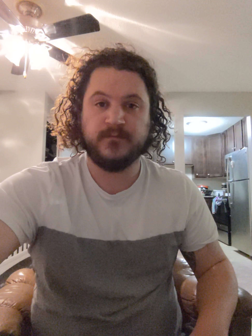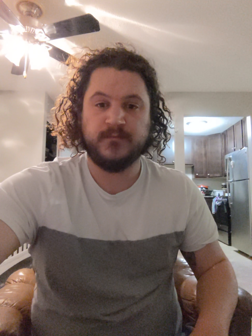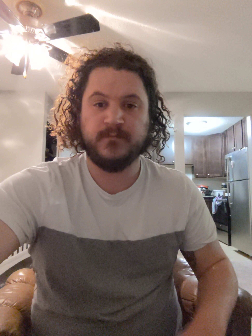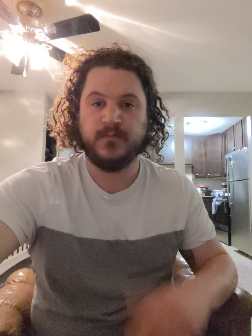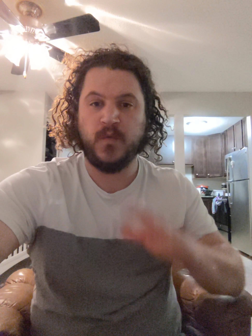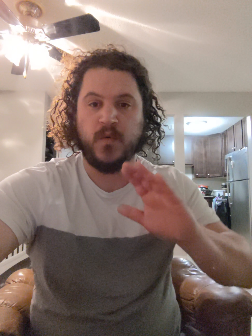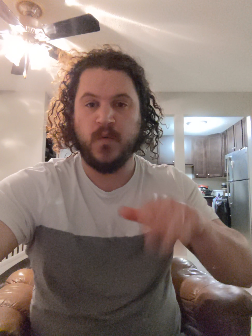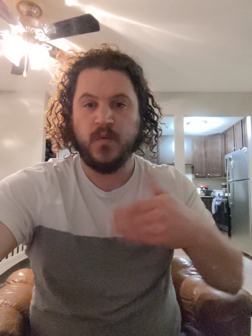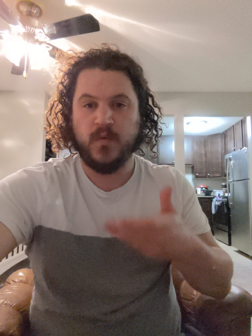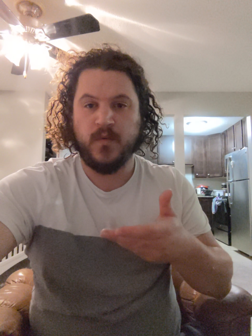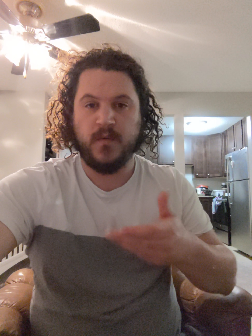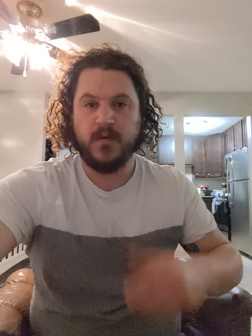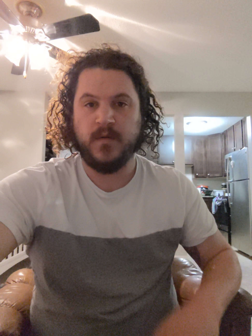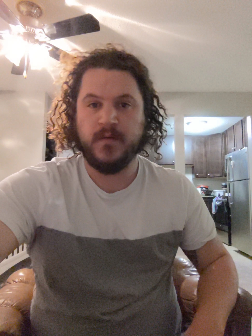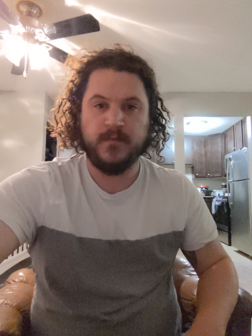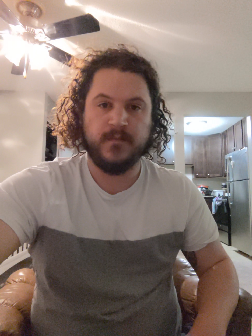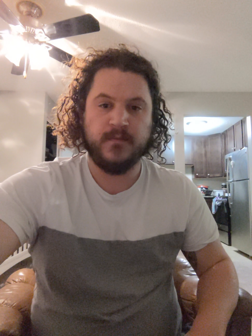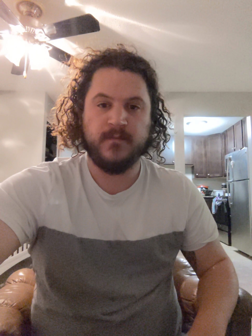all